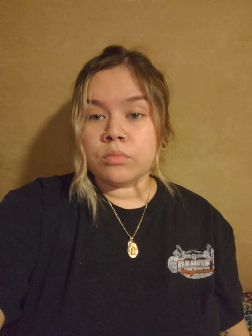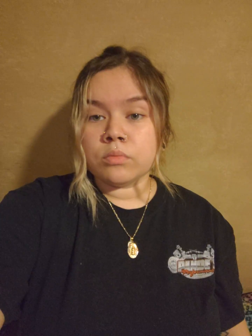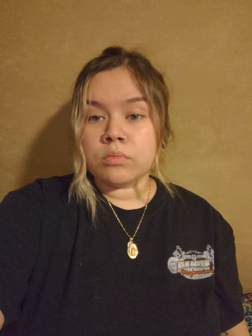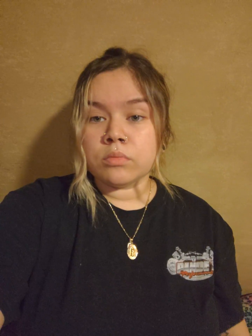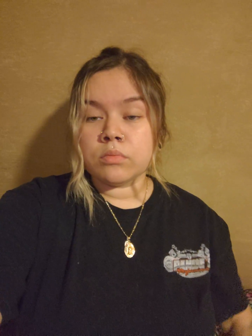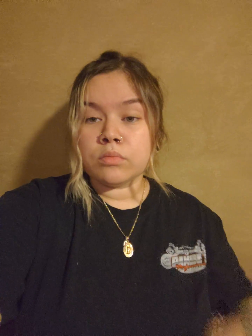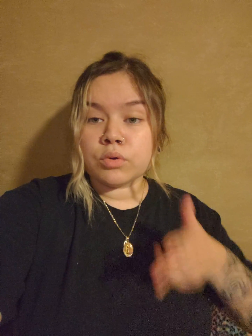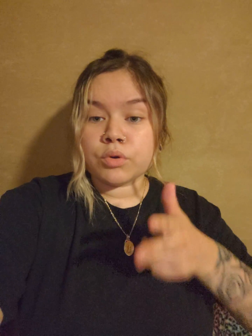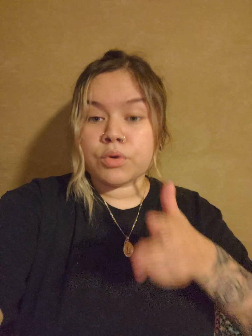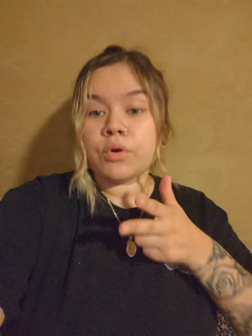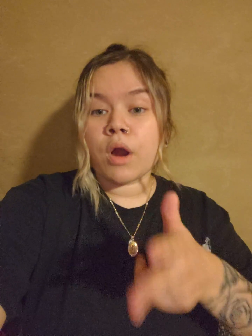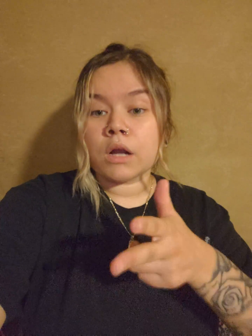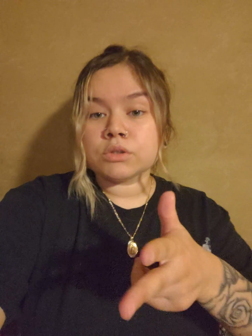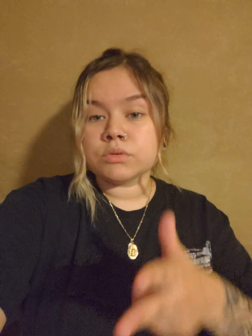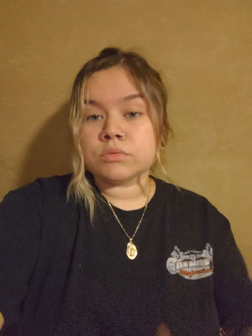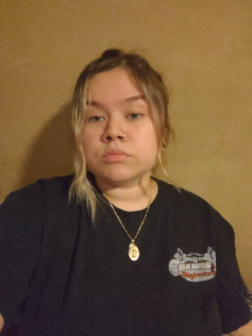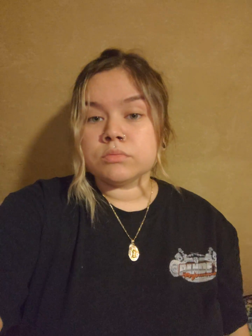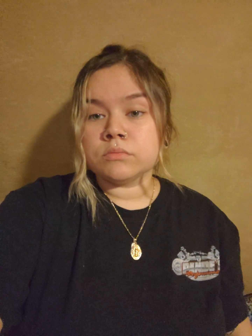garage